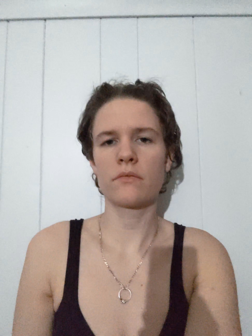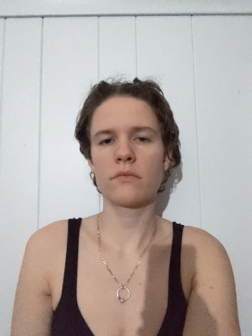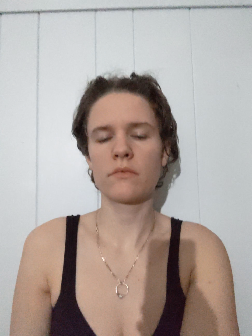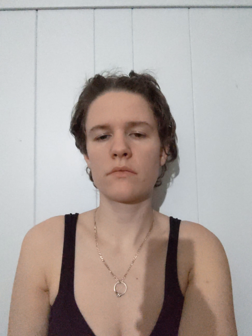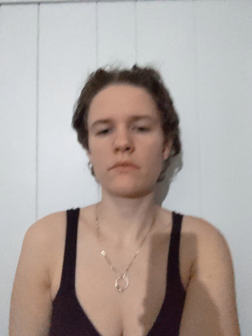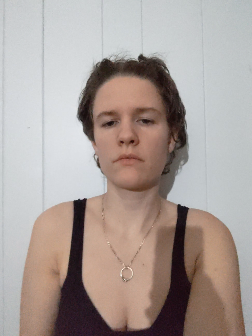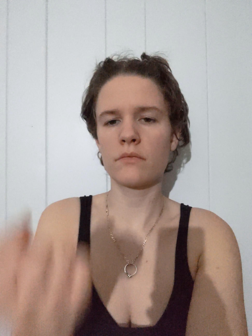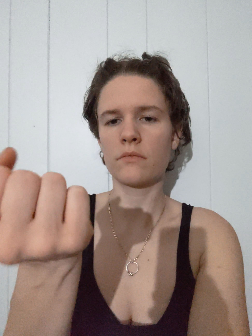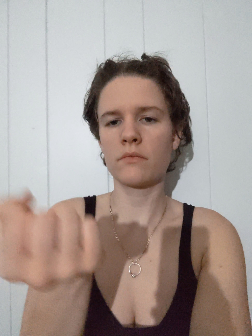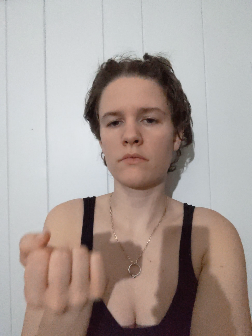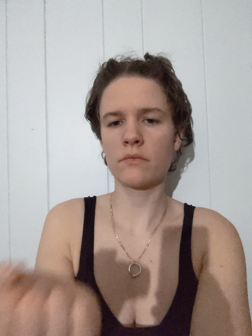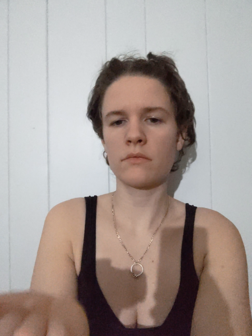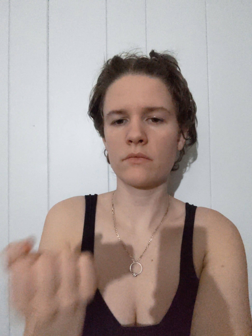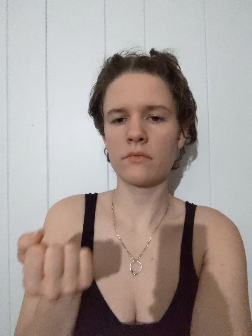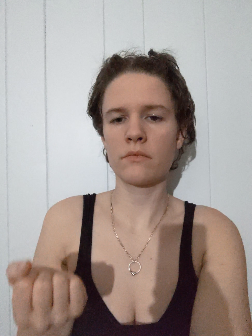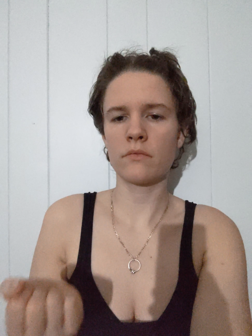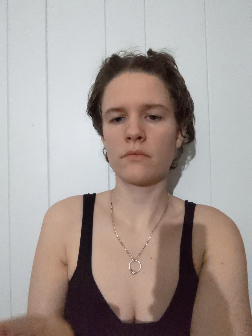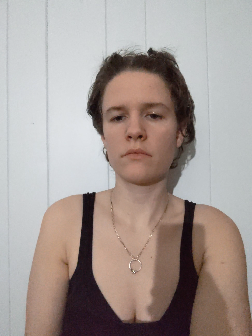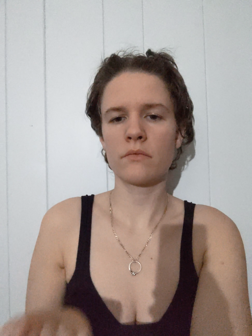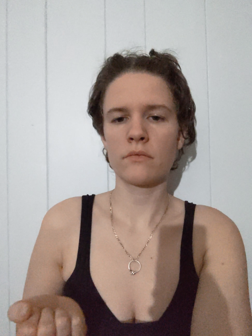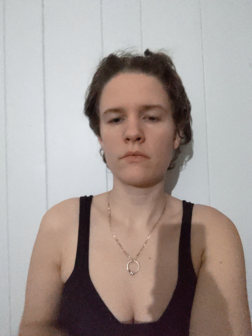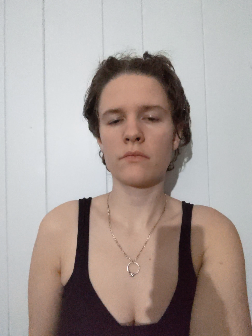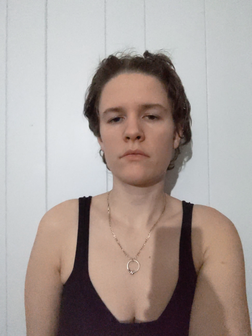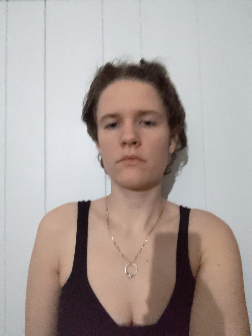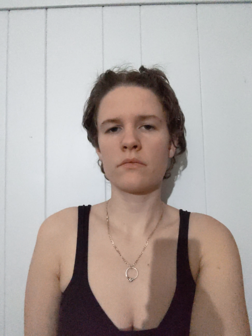drawer